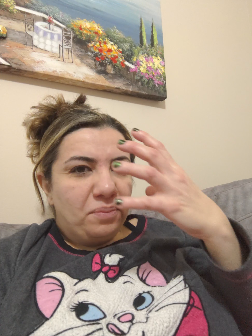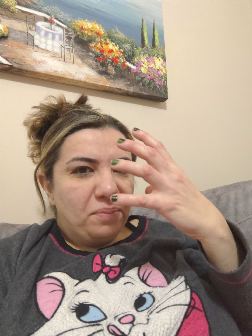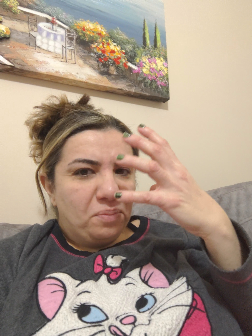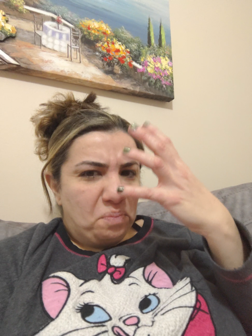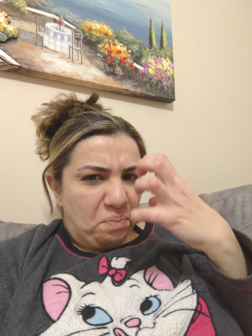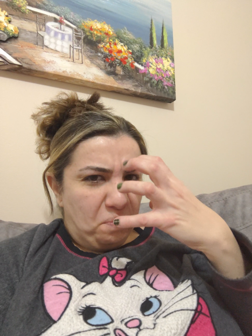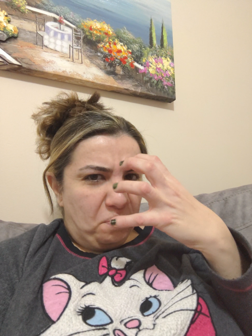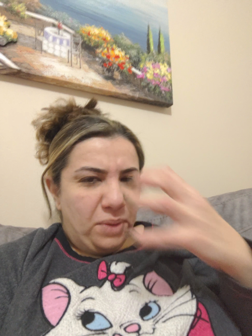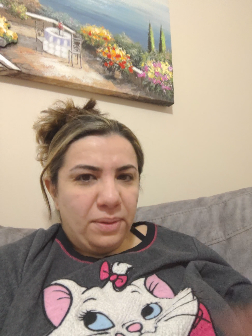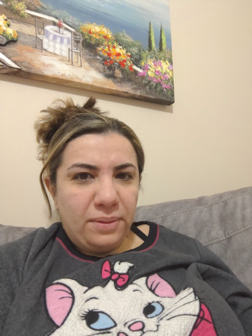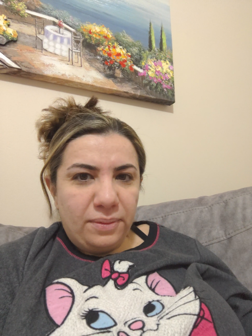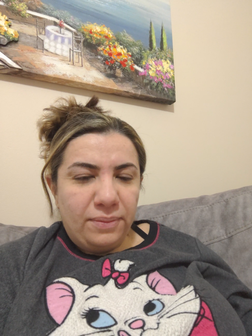mad